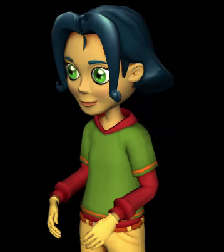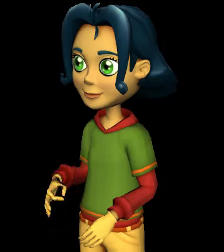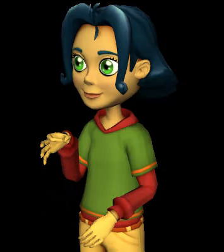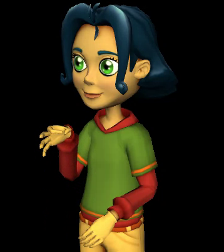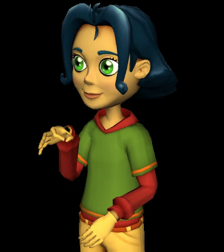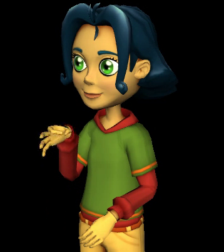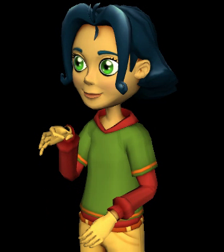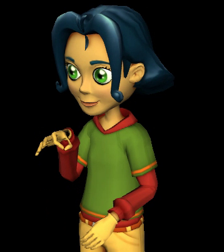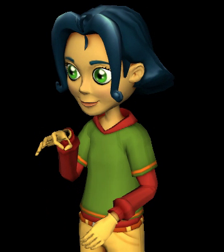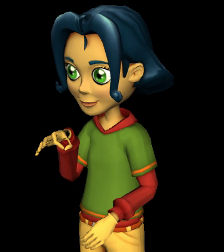إبرة